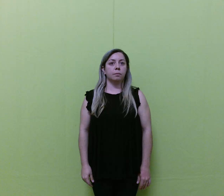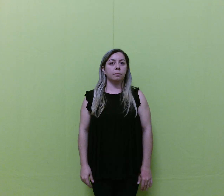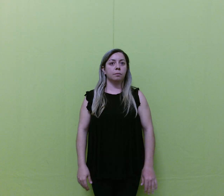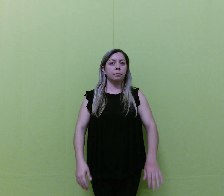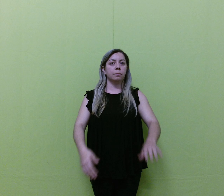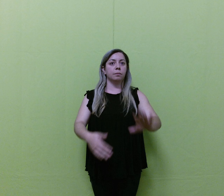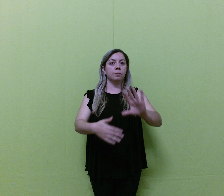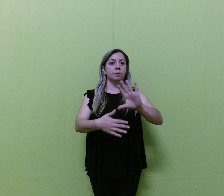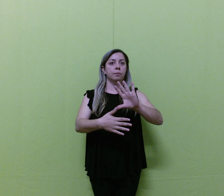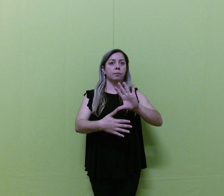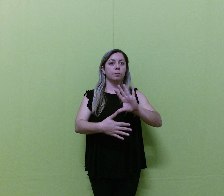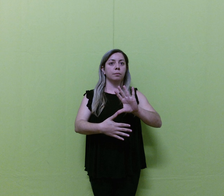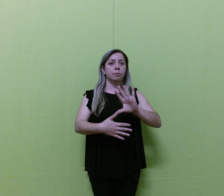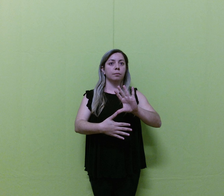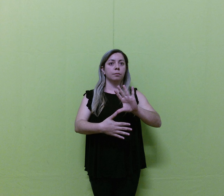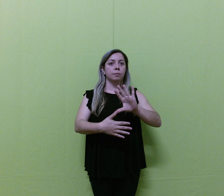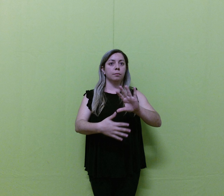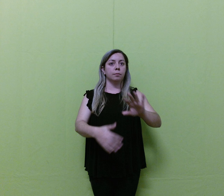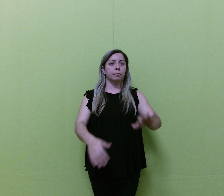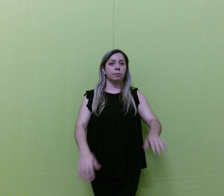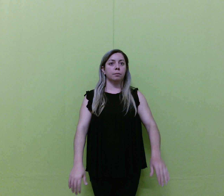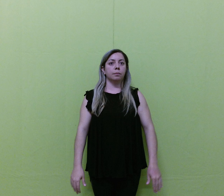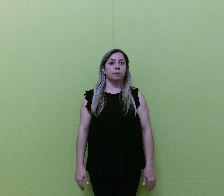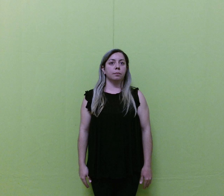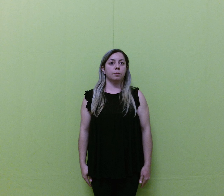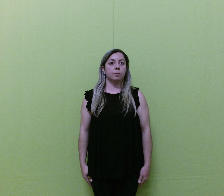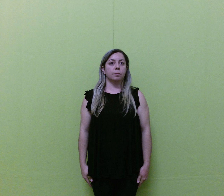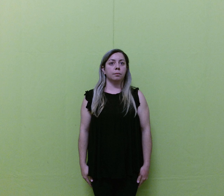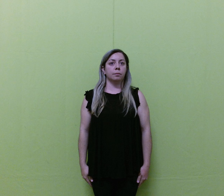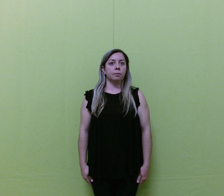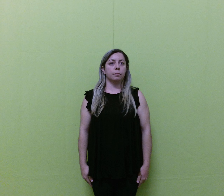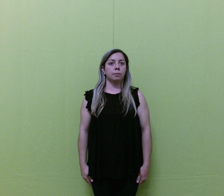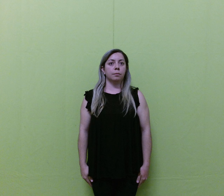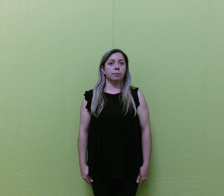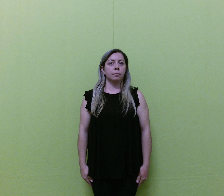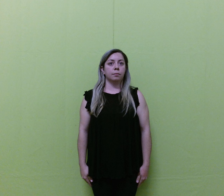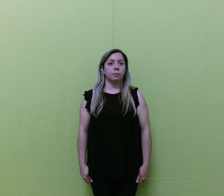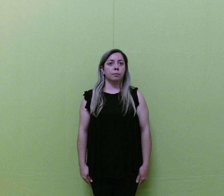América